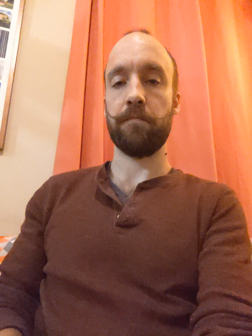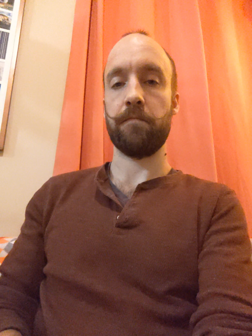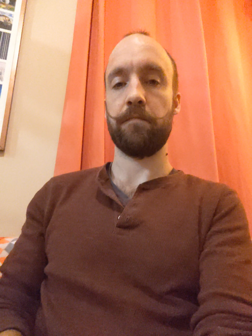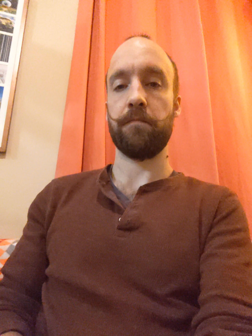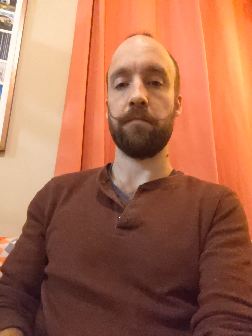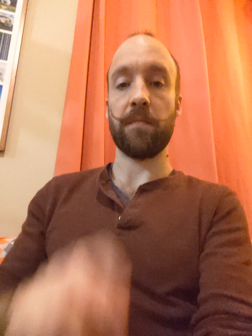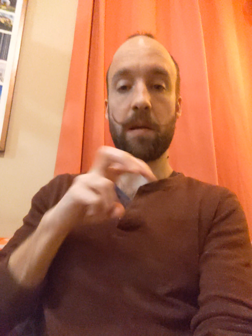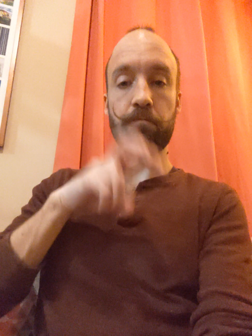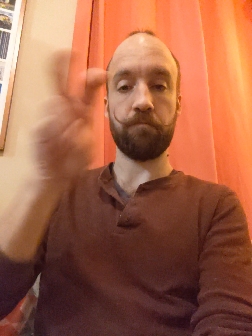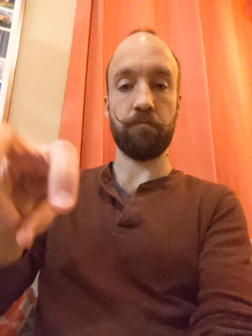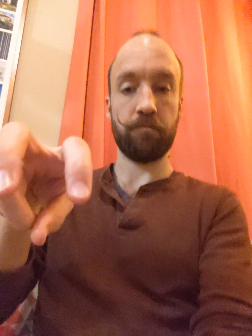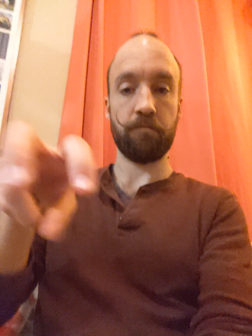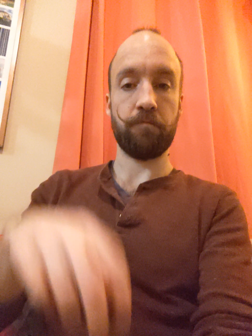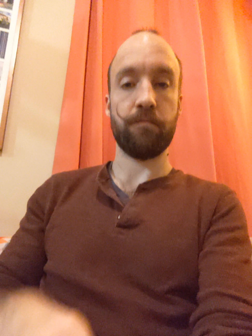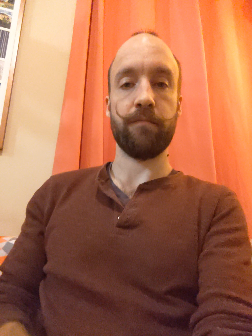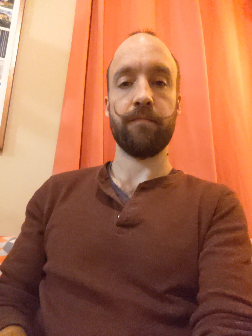jump